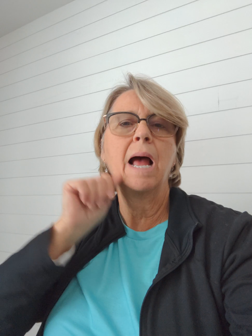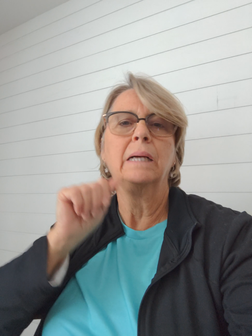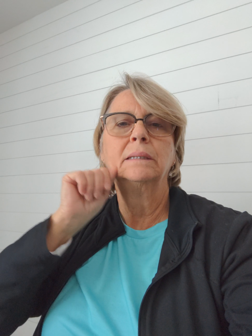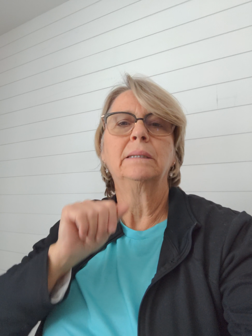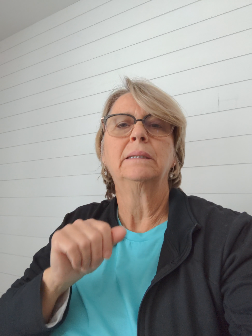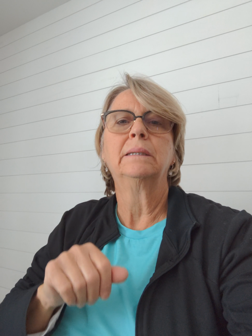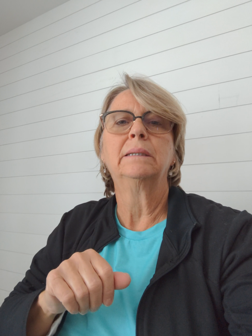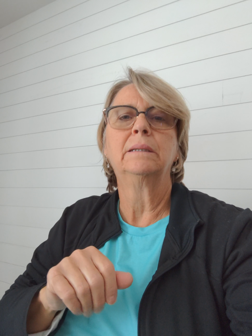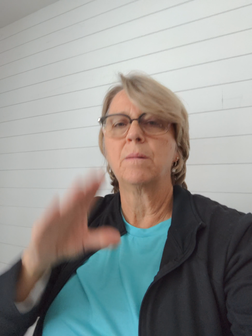aunt